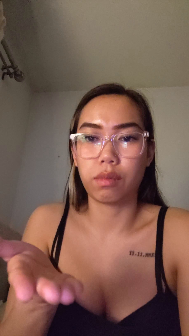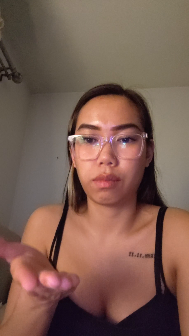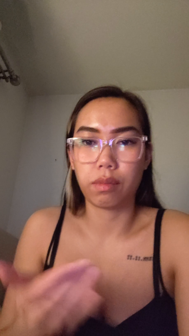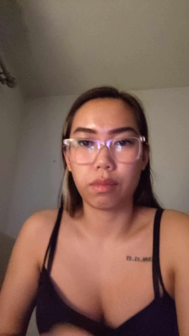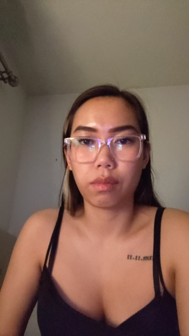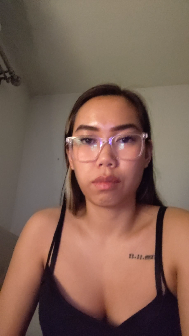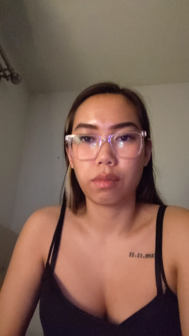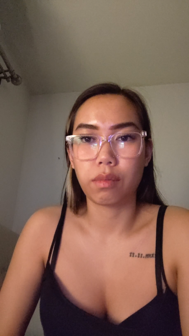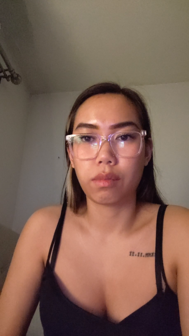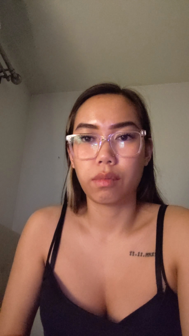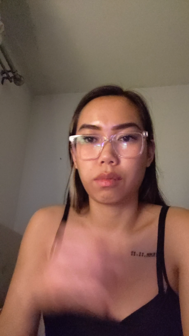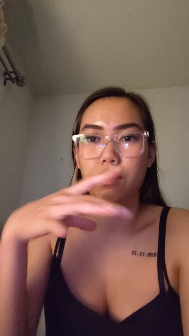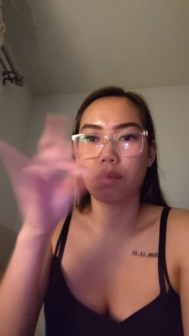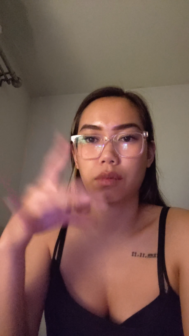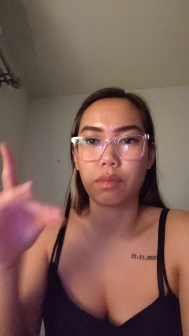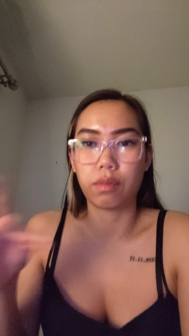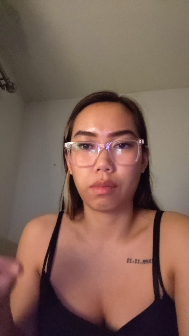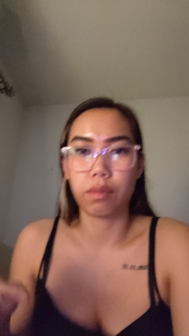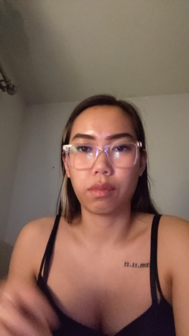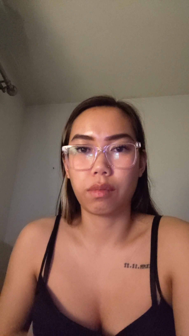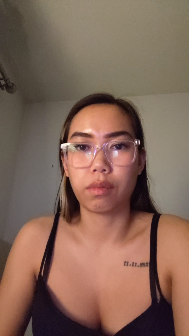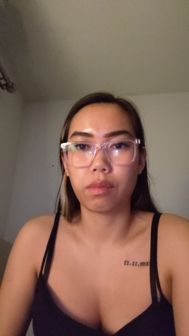choose